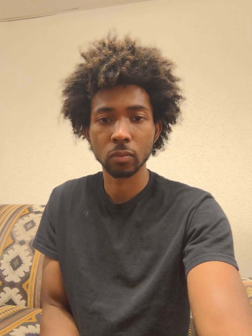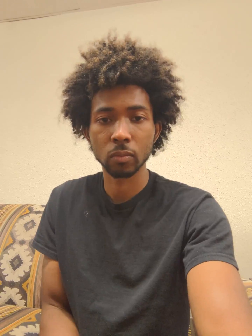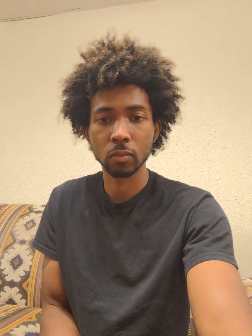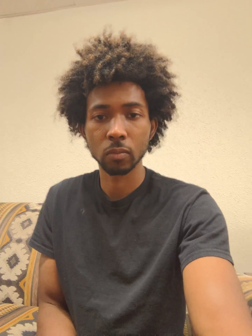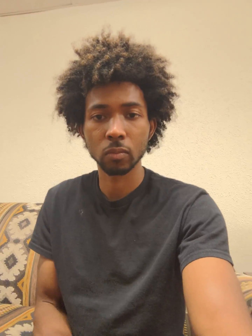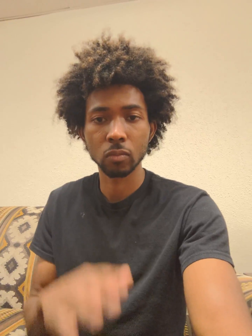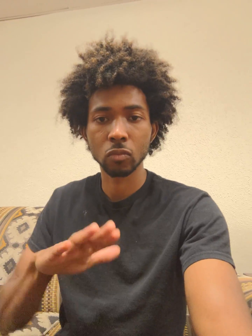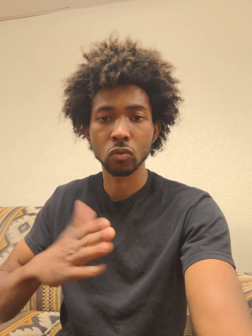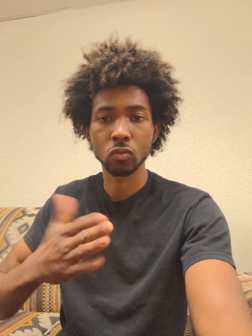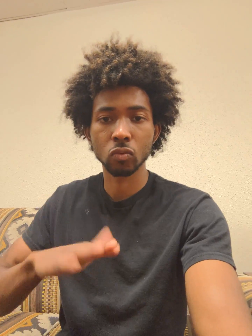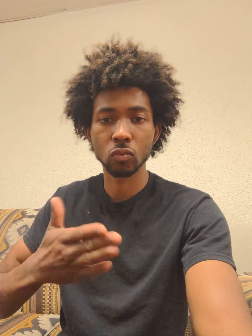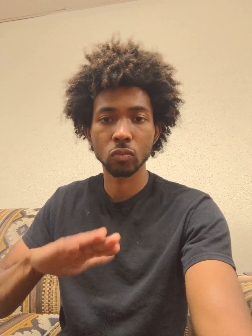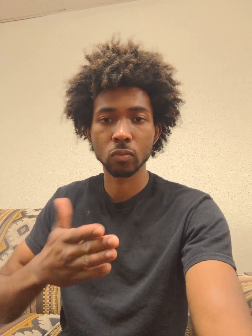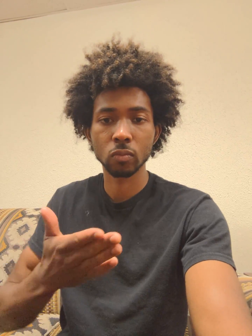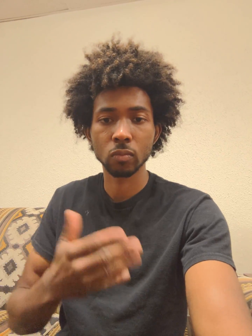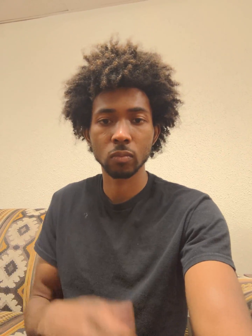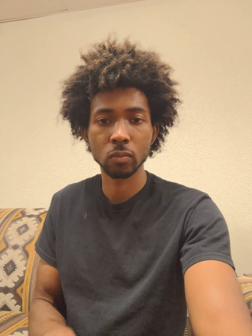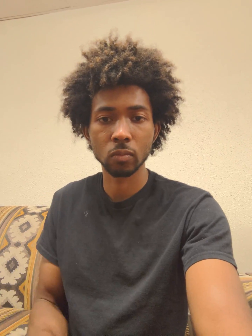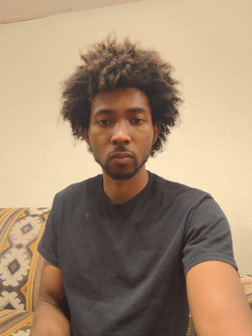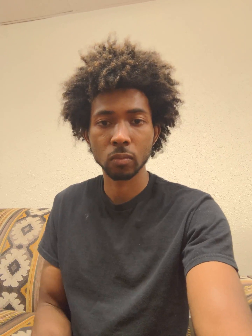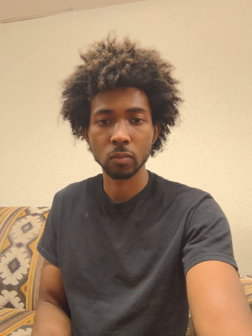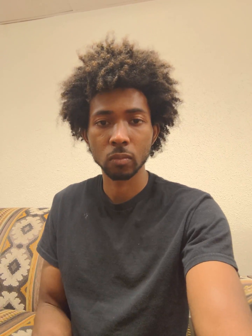cook